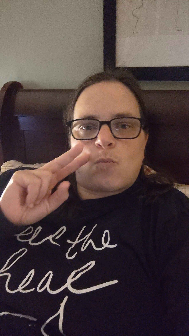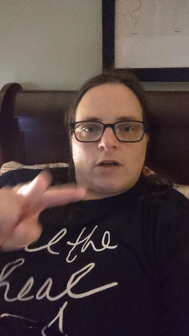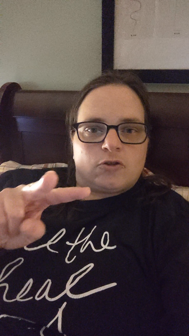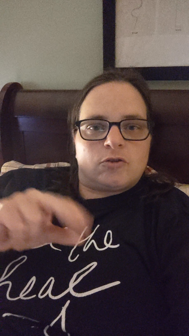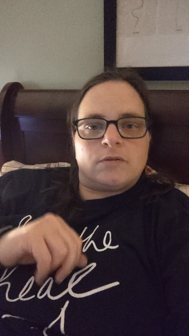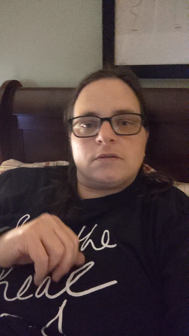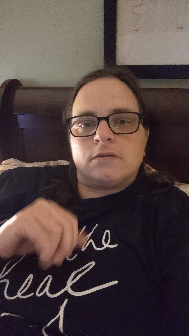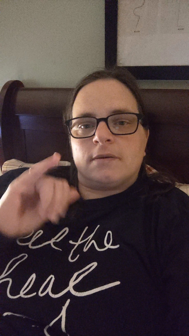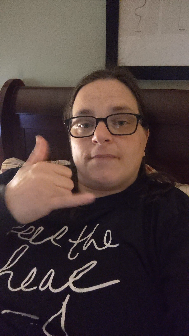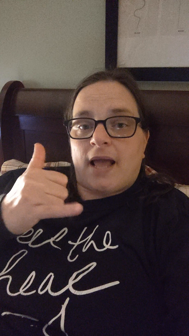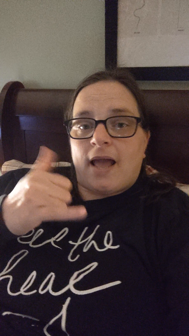play